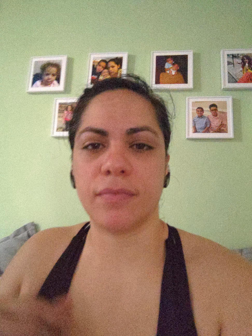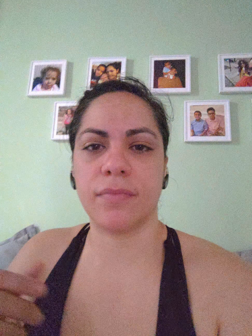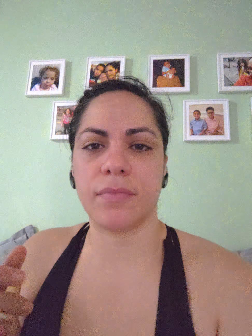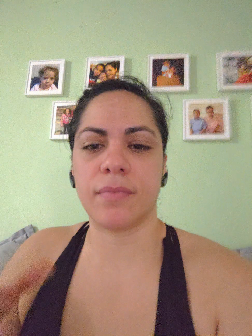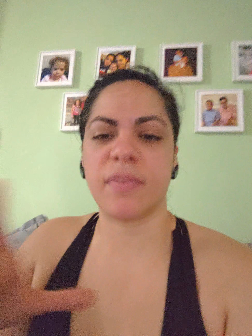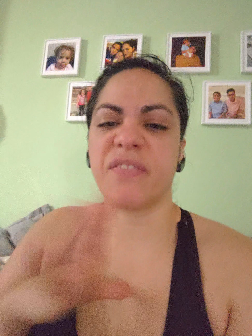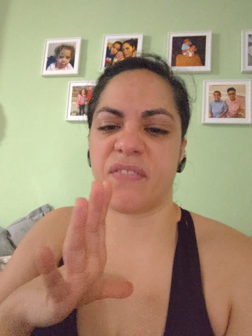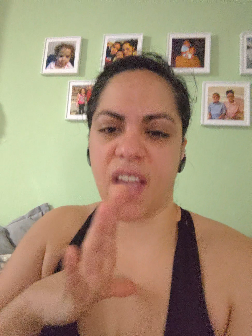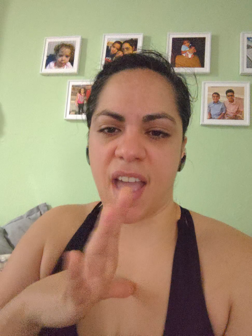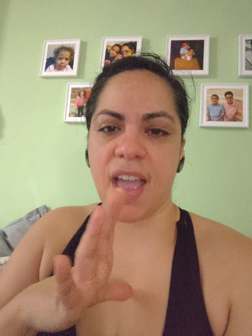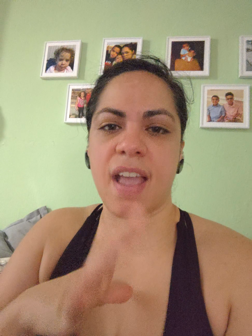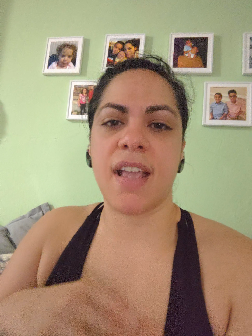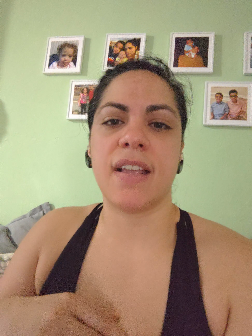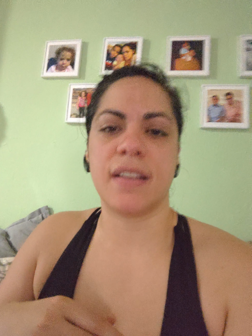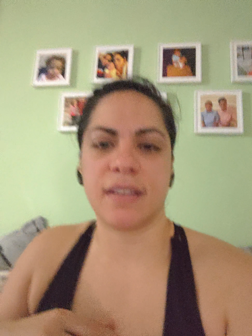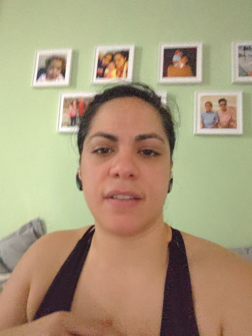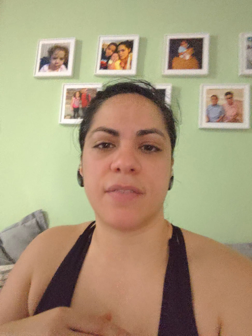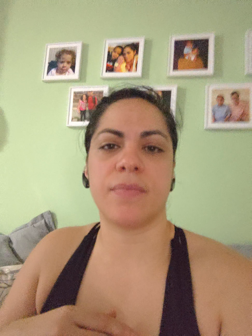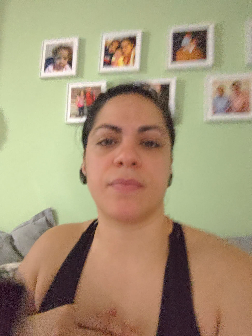fine